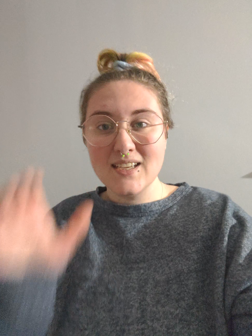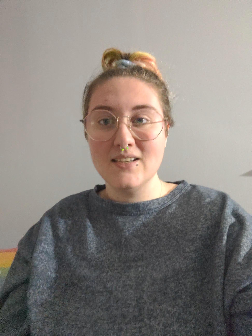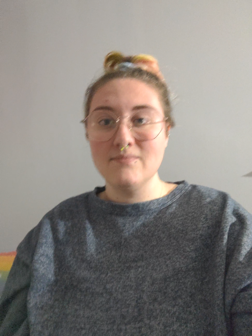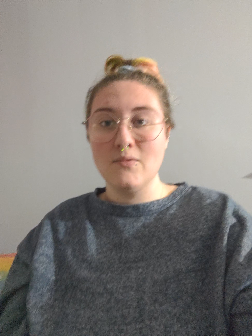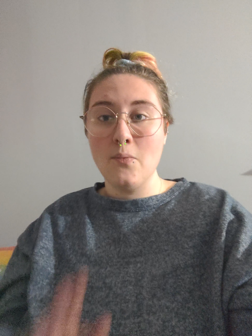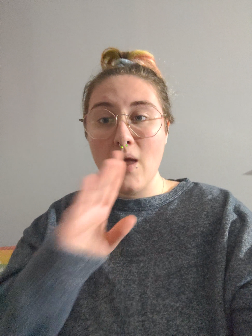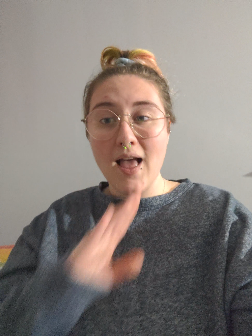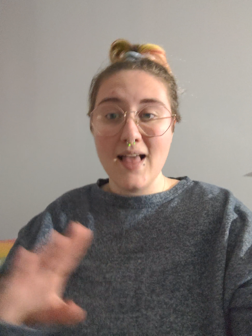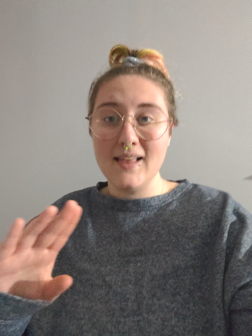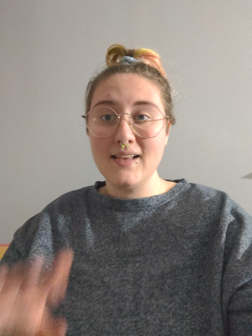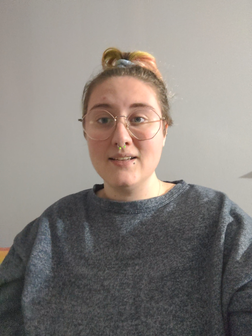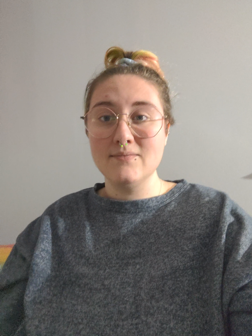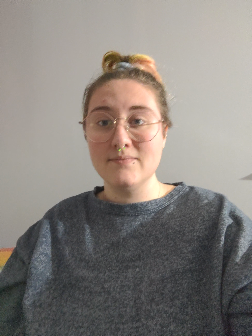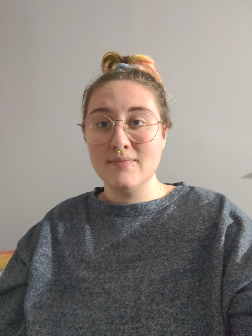quiet